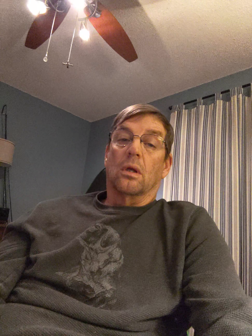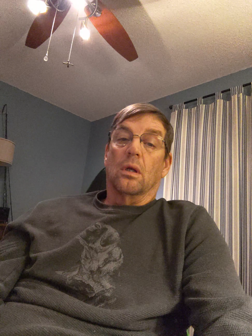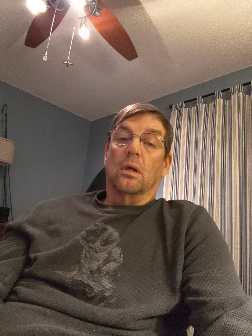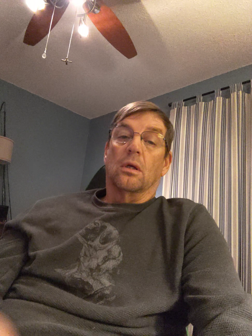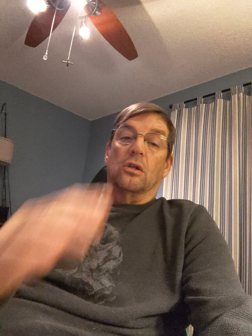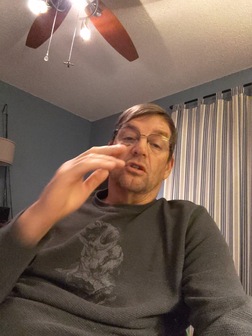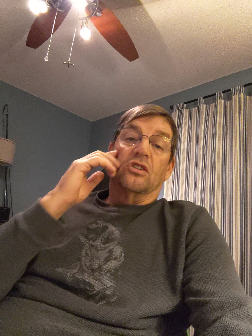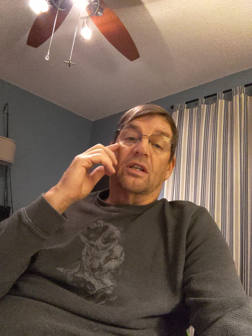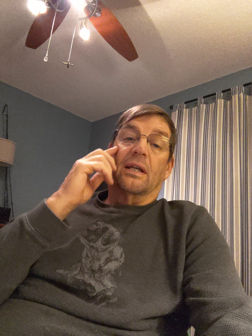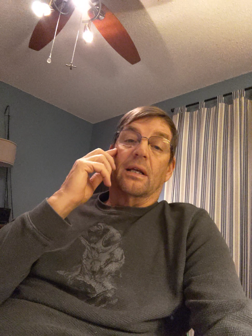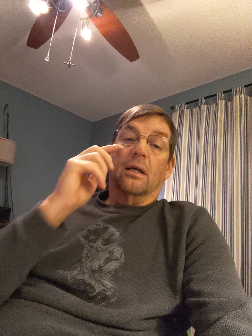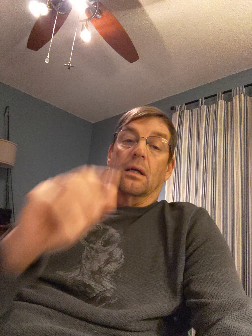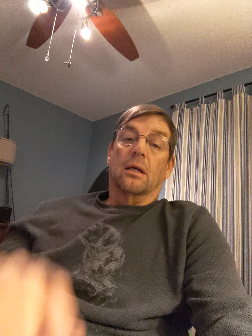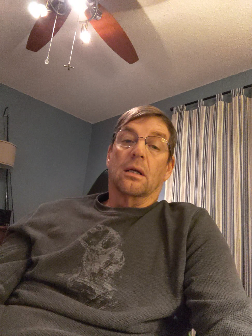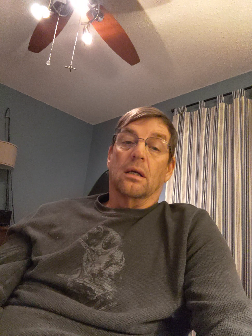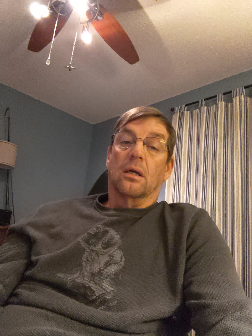cheek